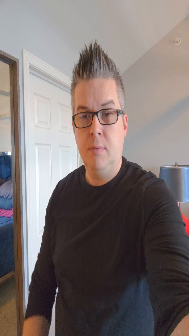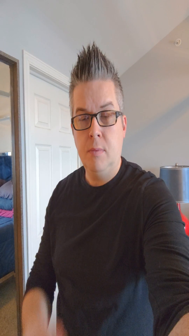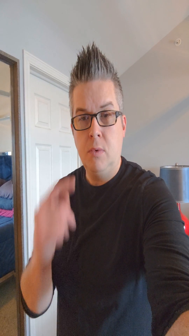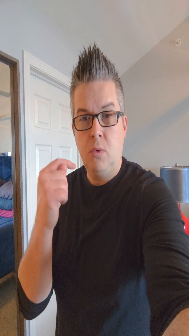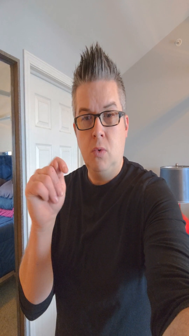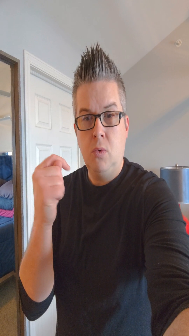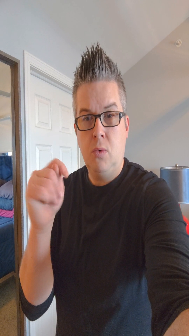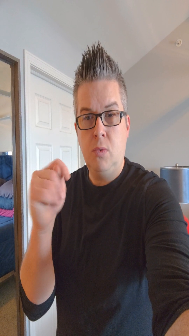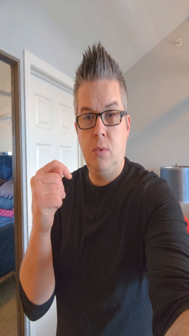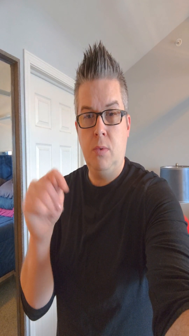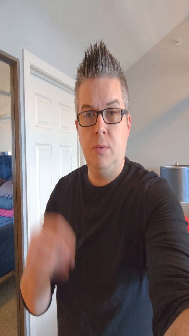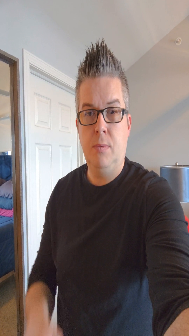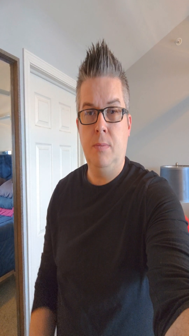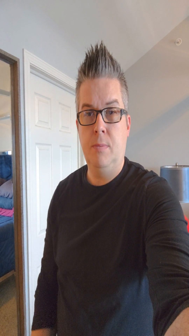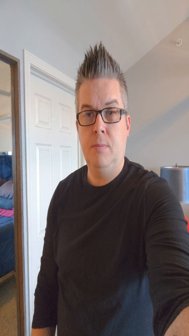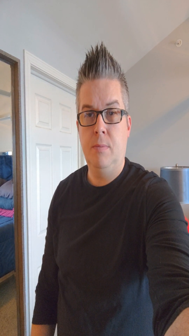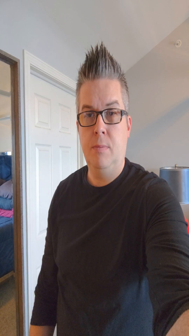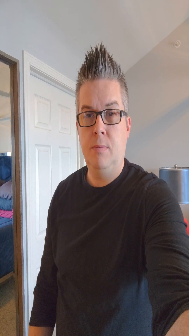toy